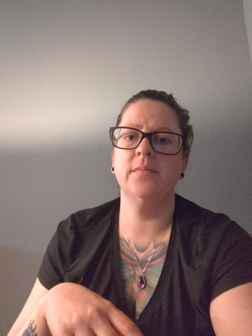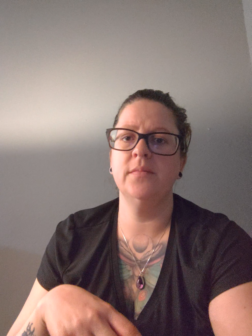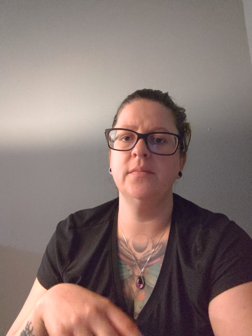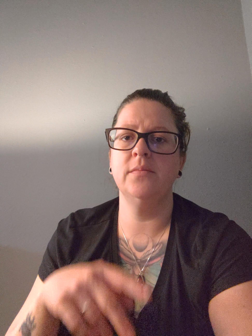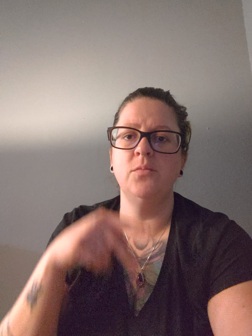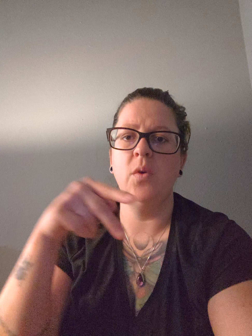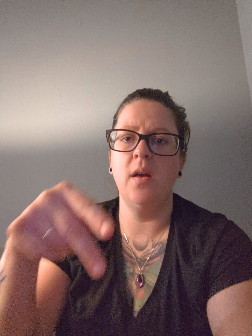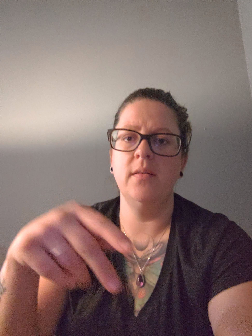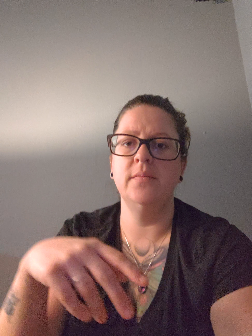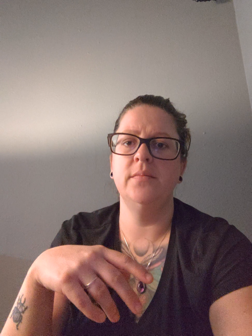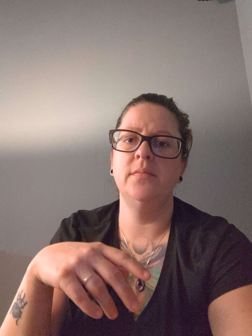ride